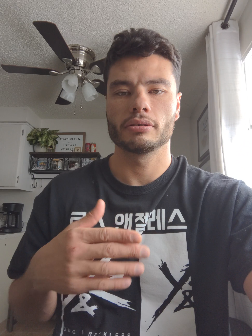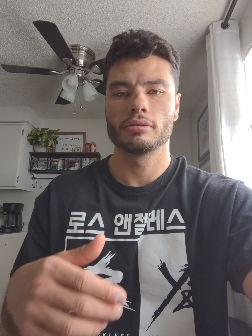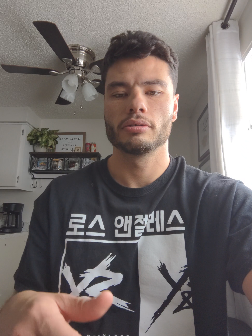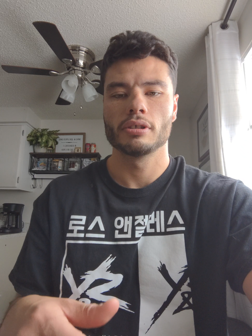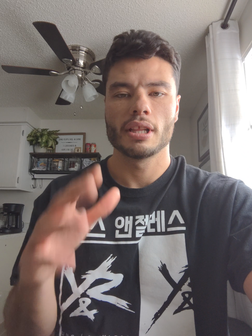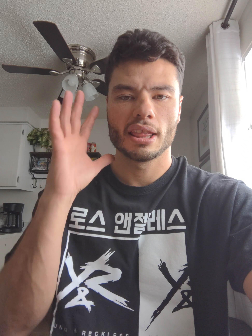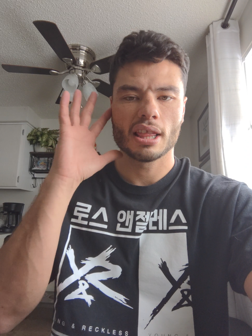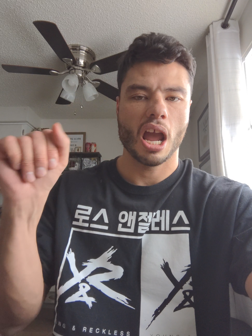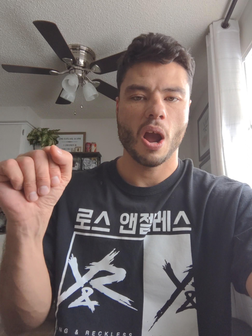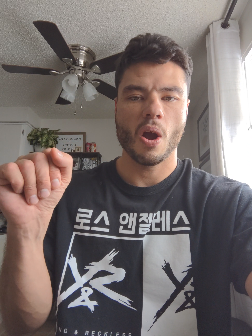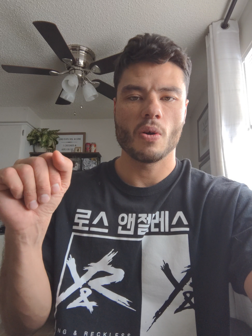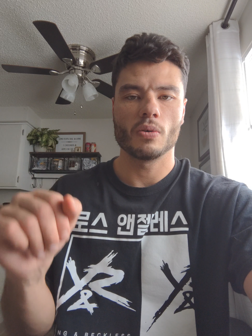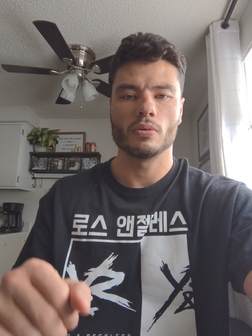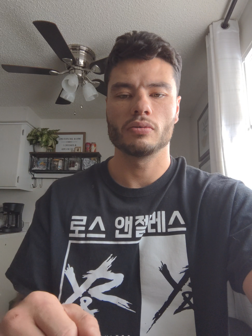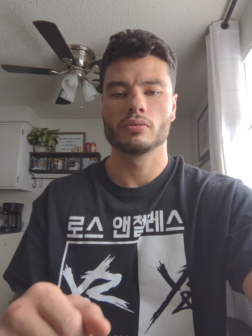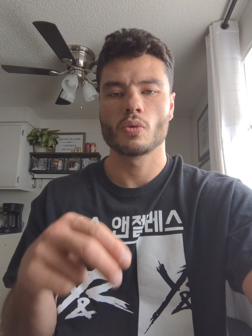loud